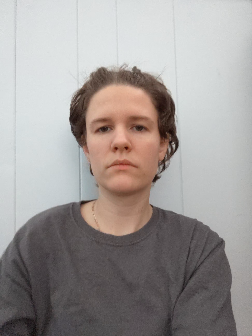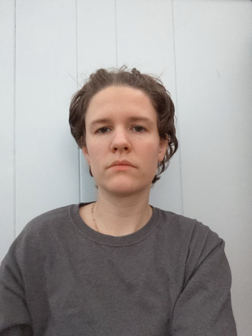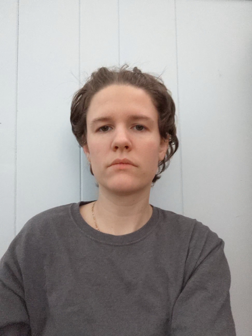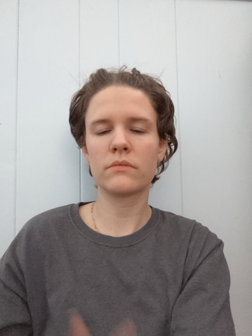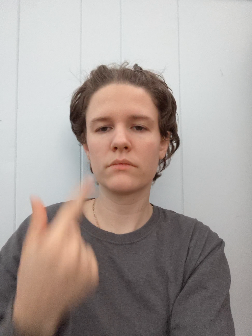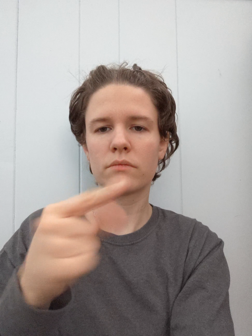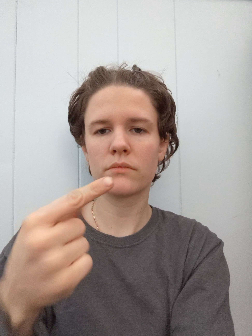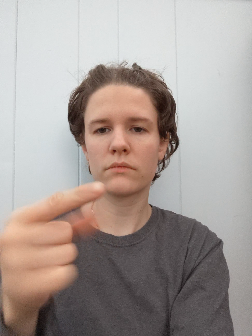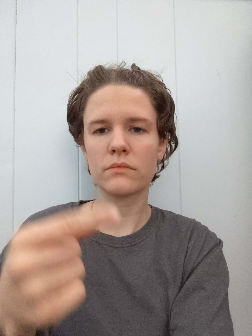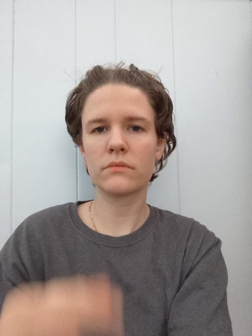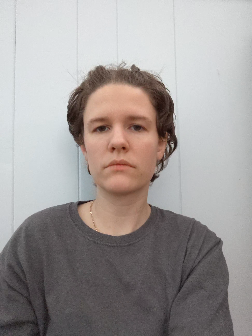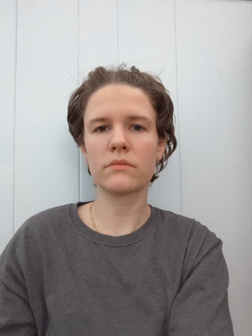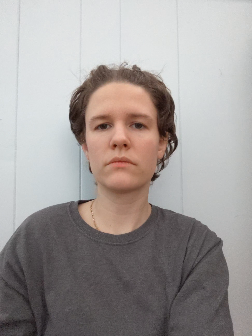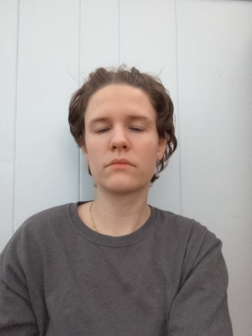green